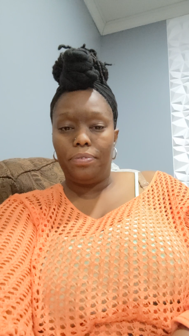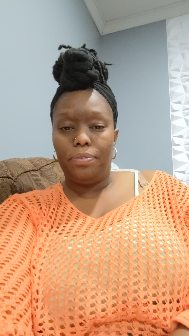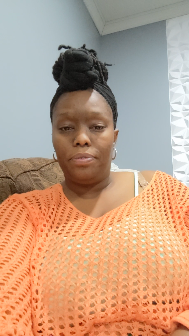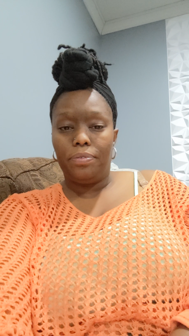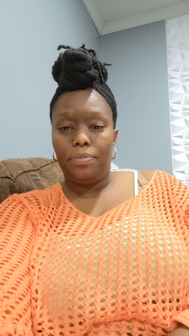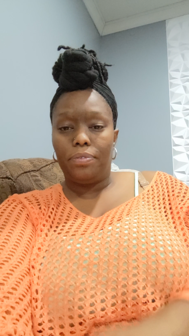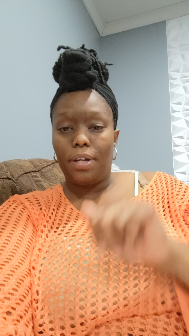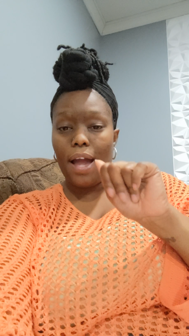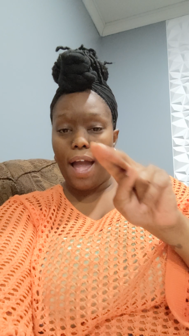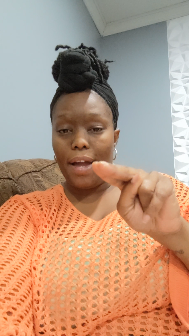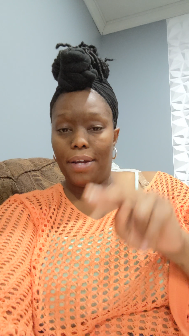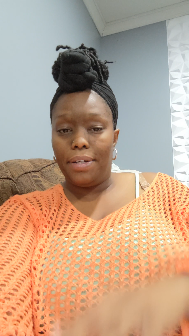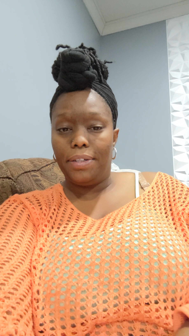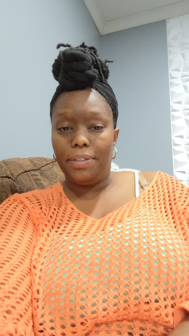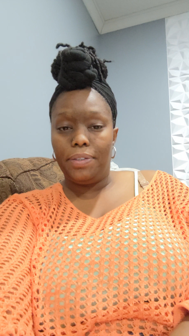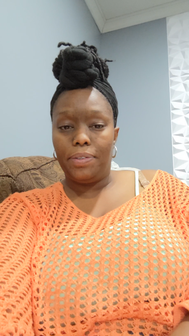an